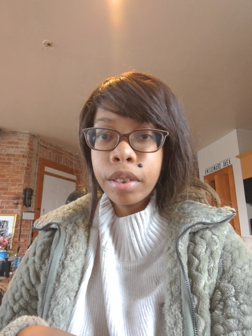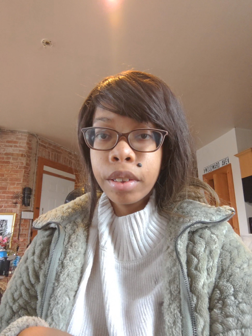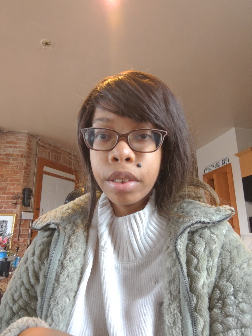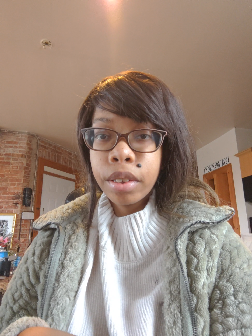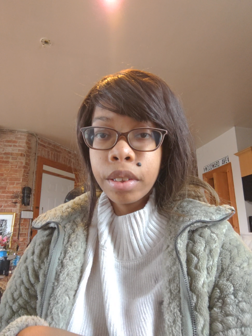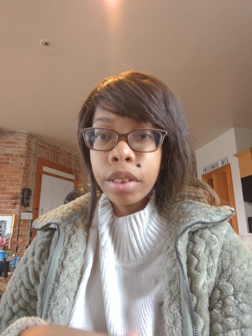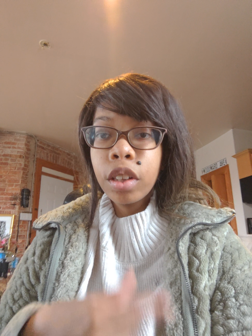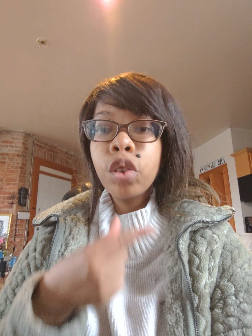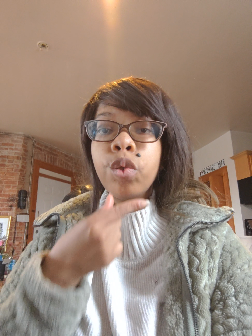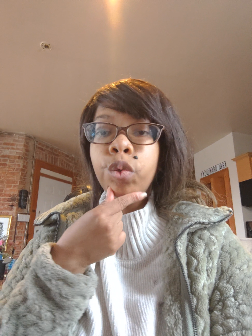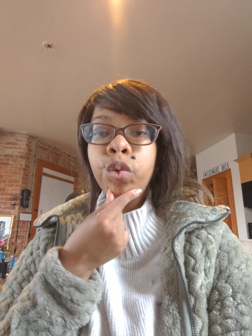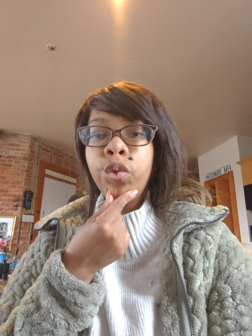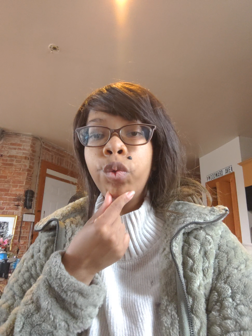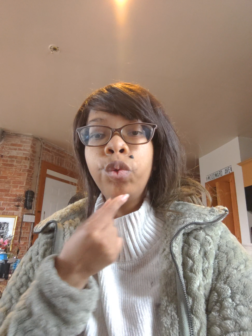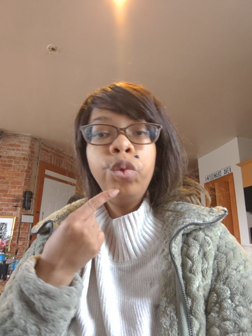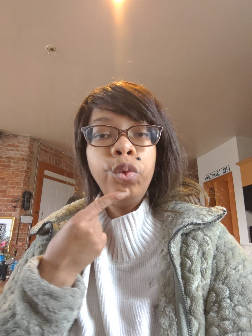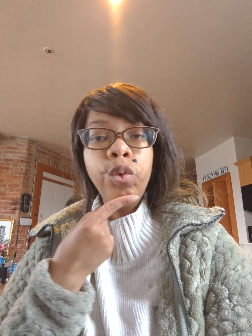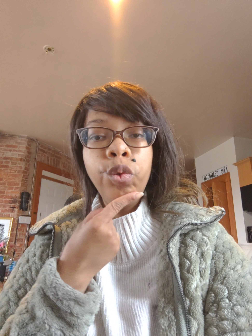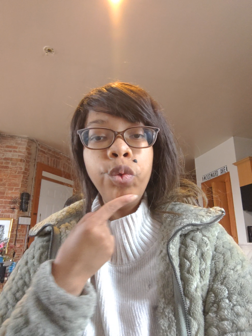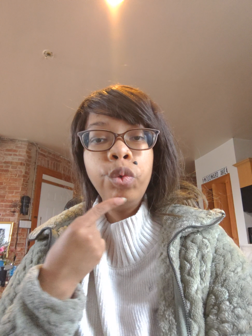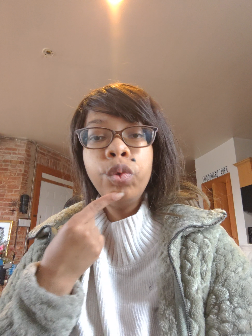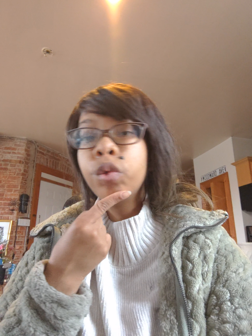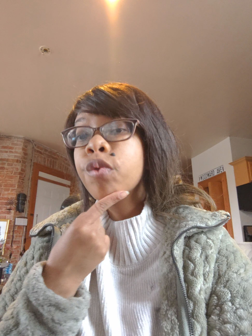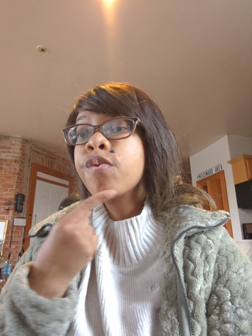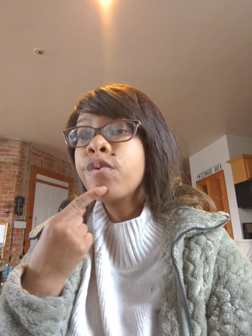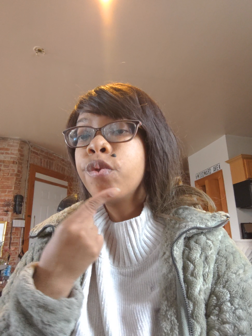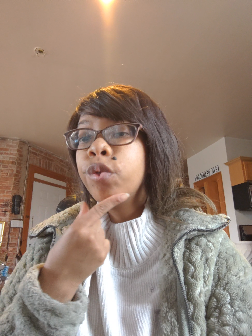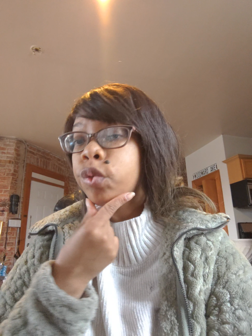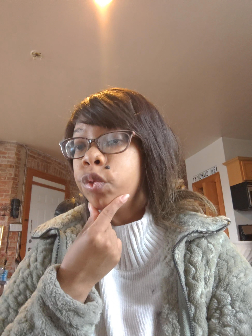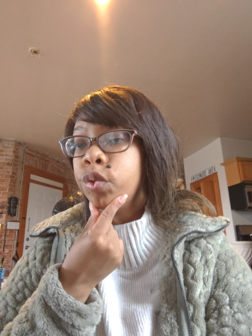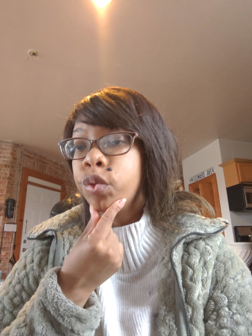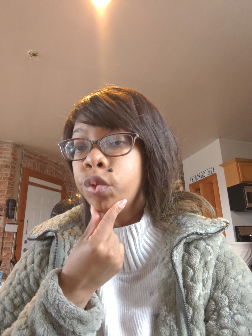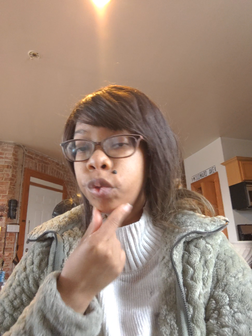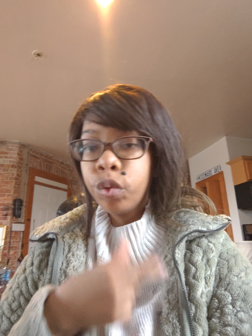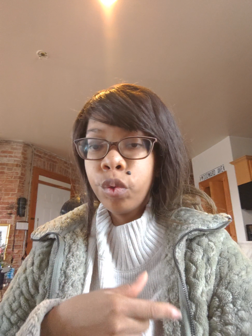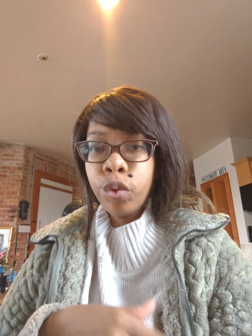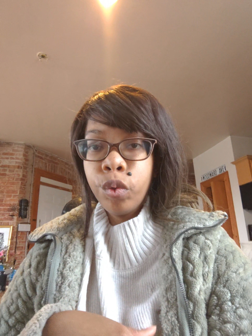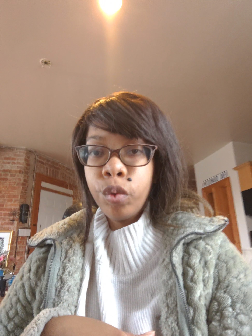chin